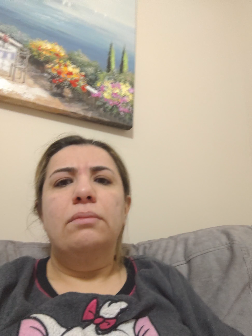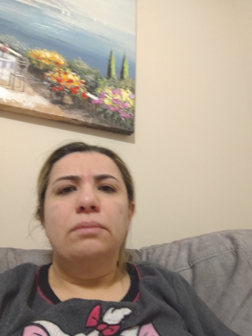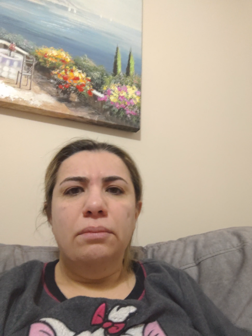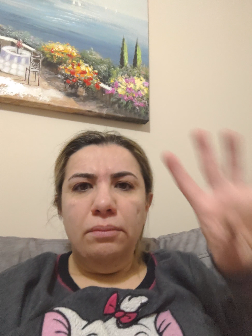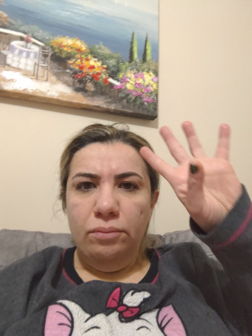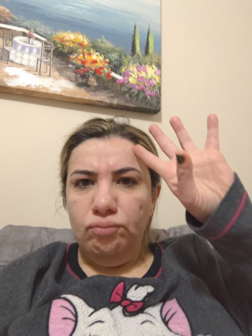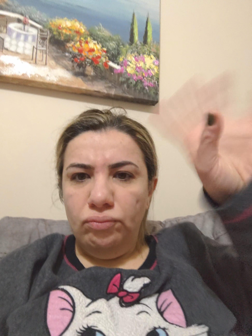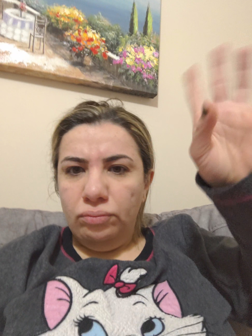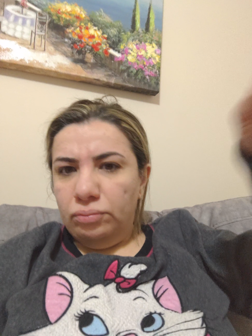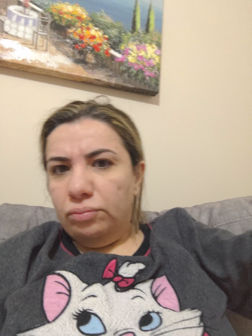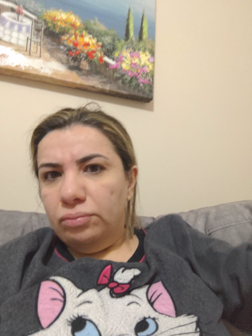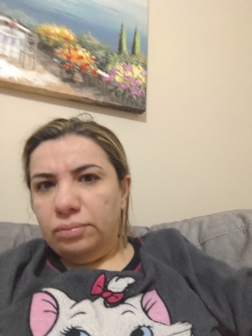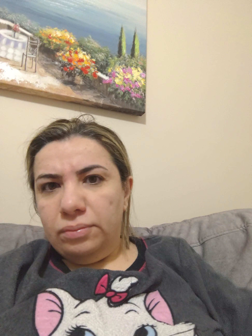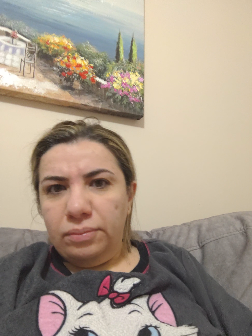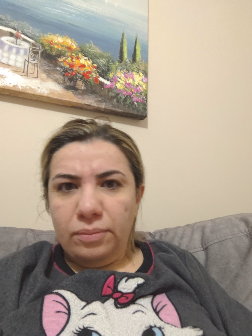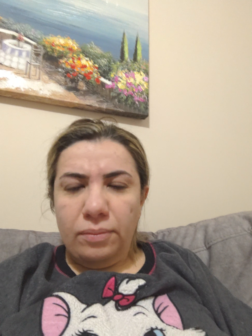pretend